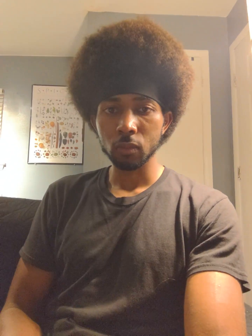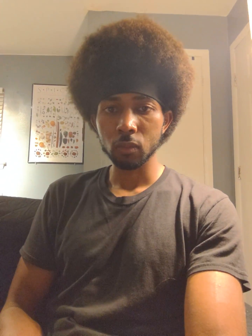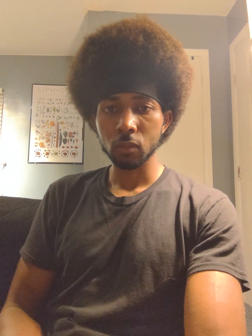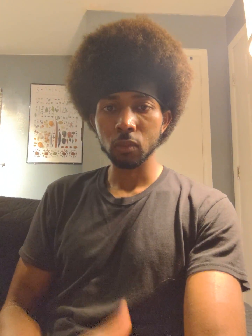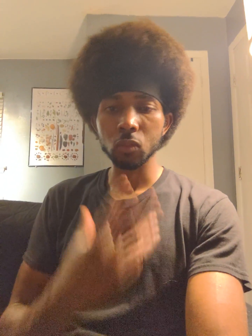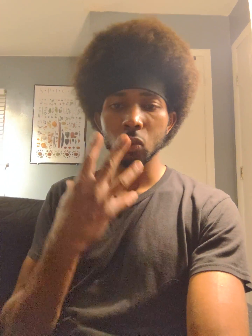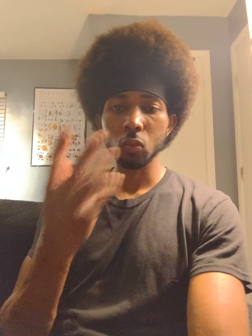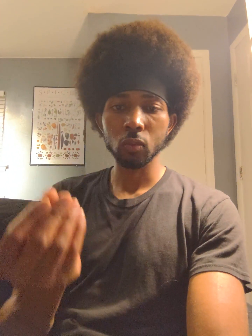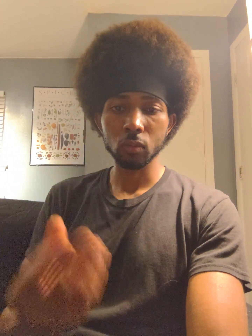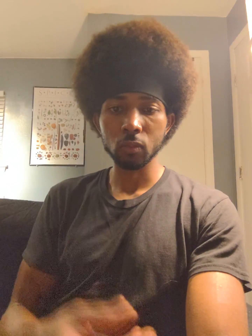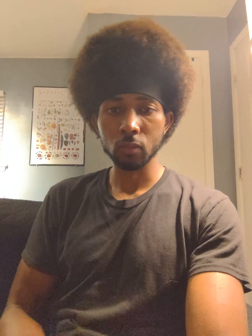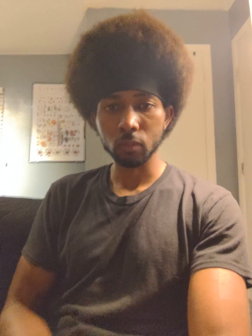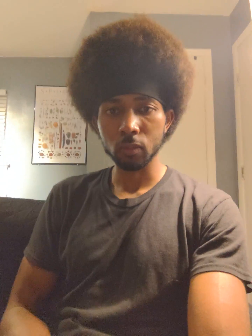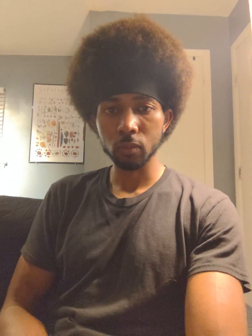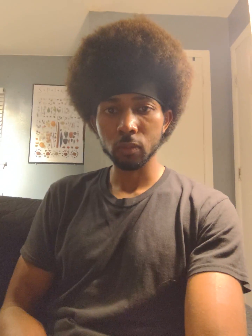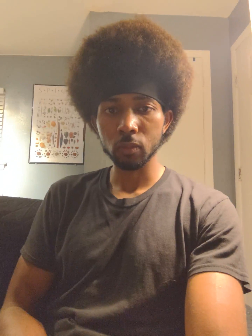got to